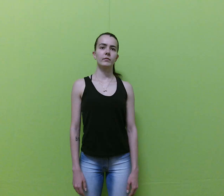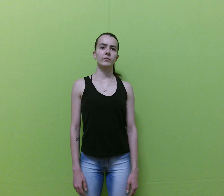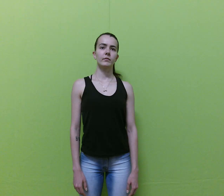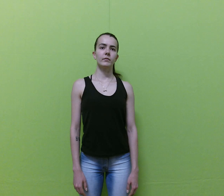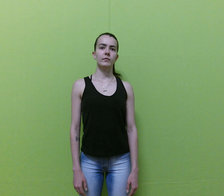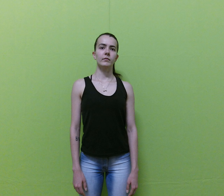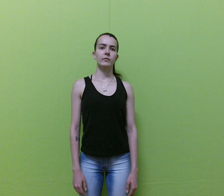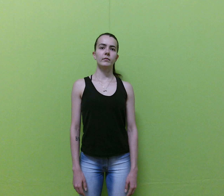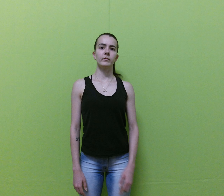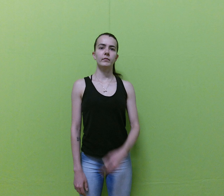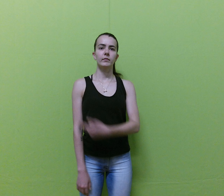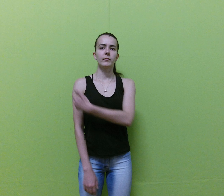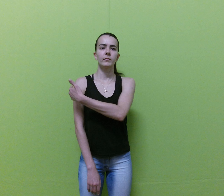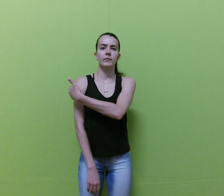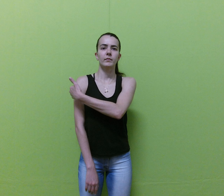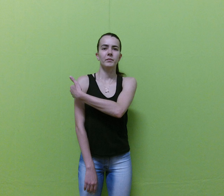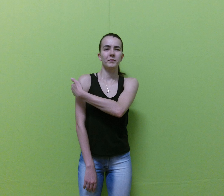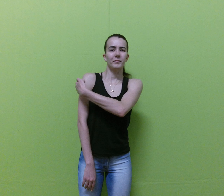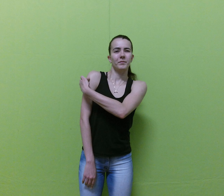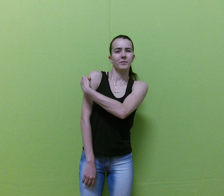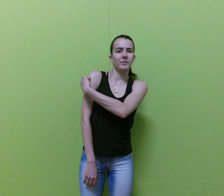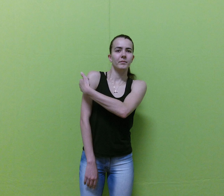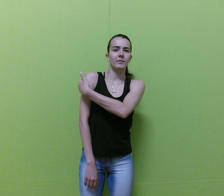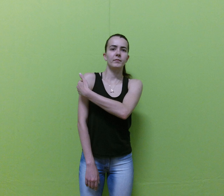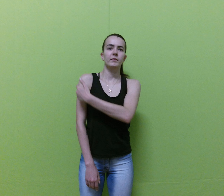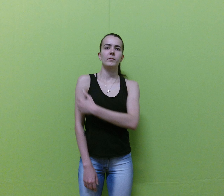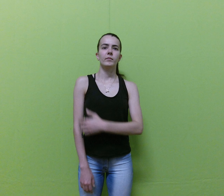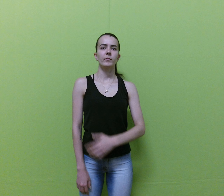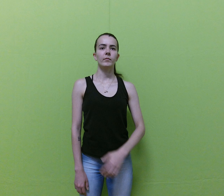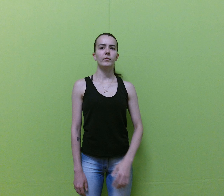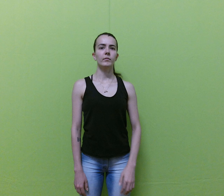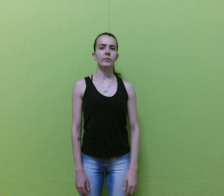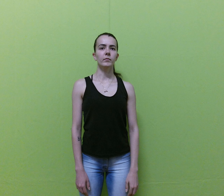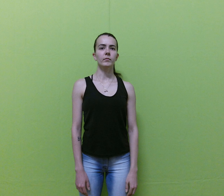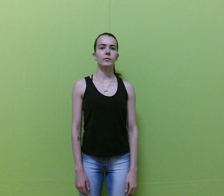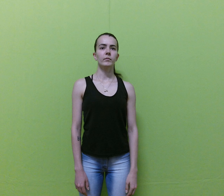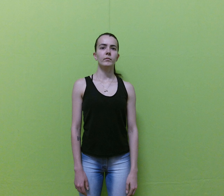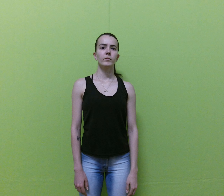vacina